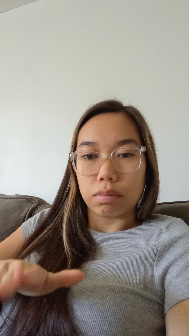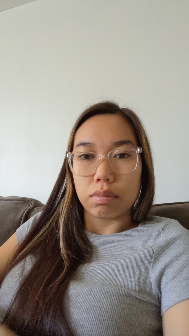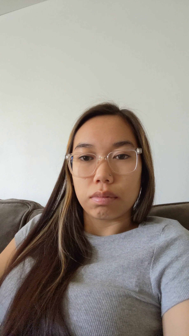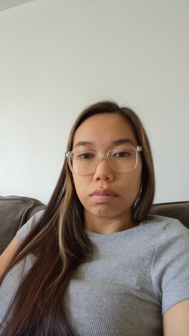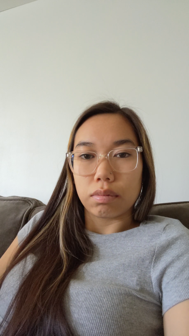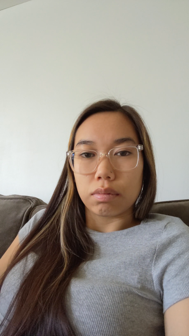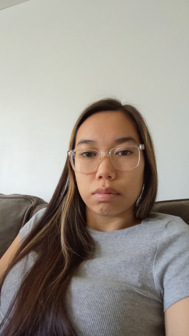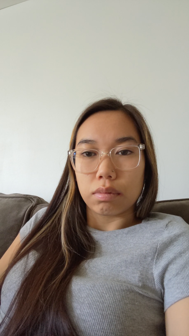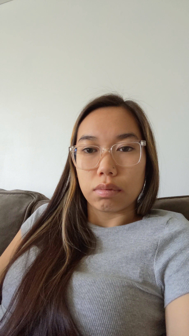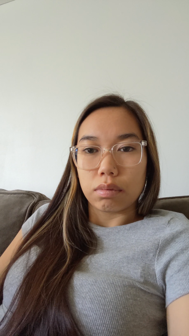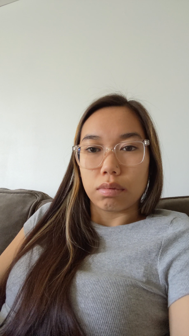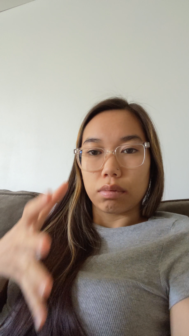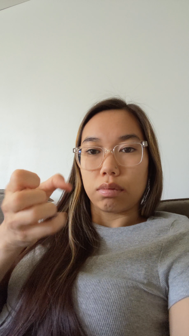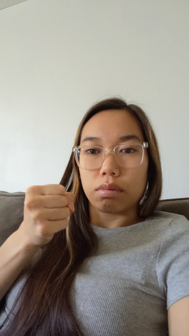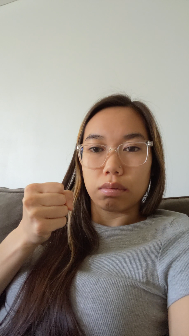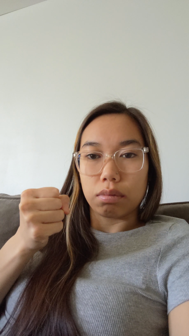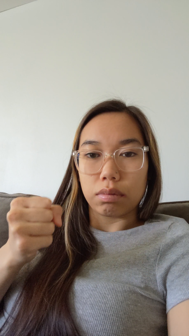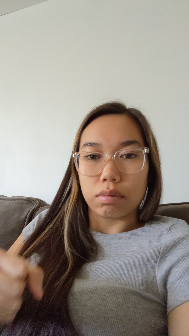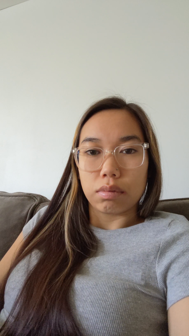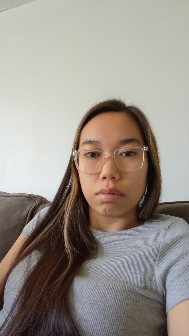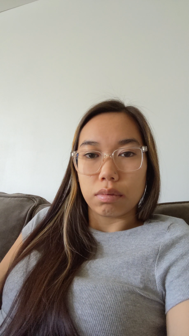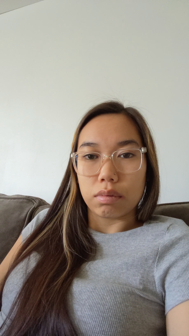get